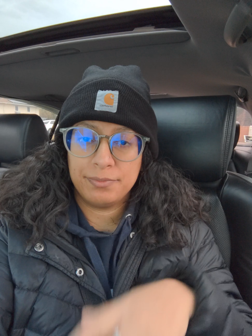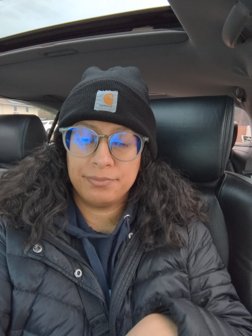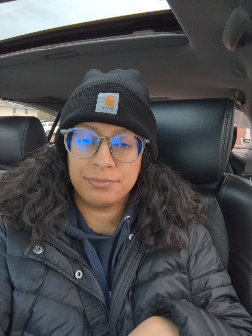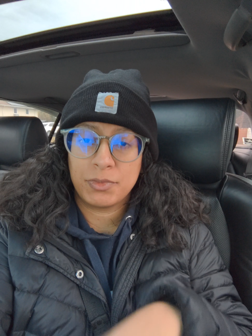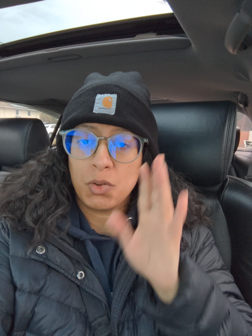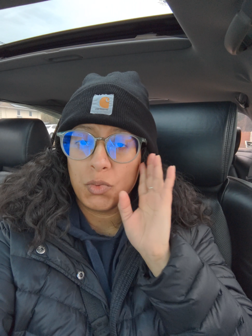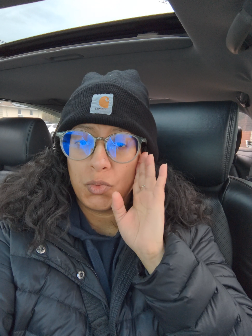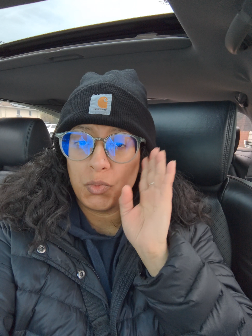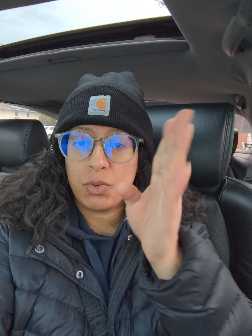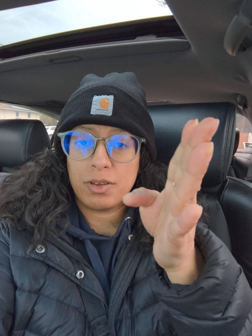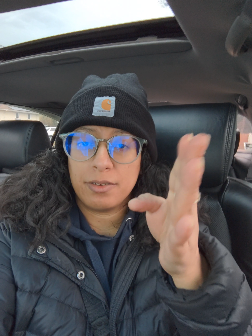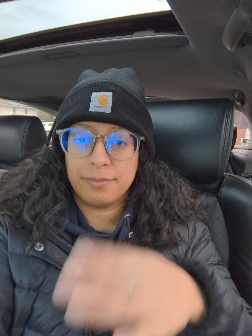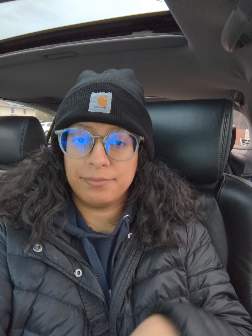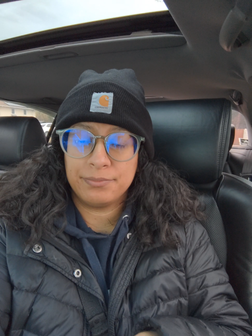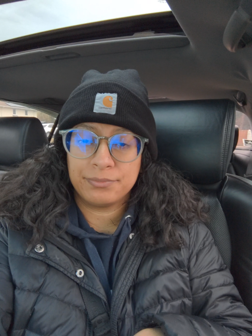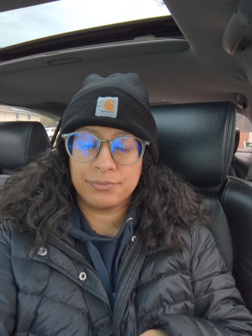will